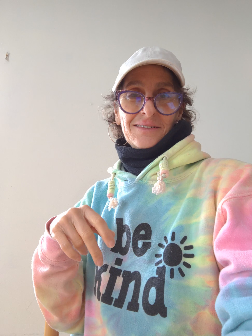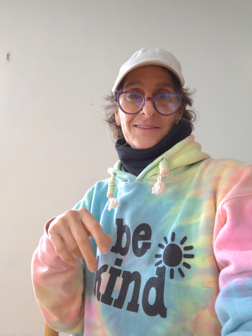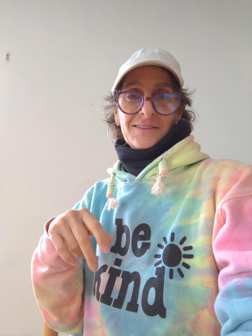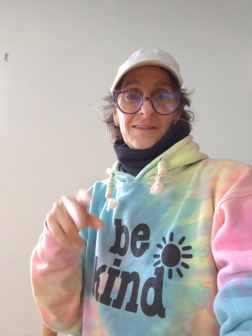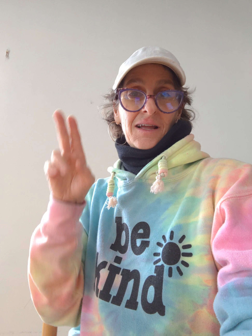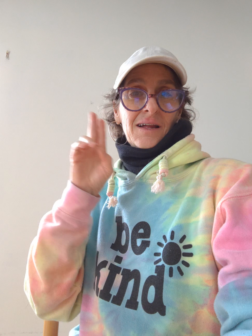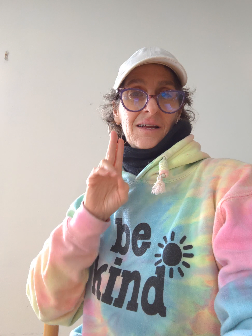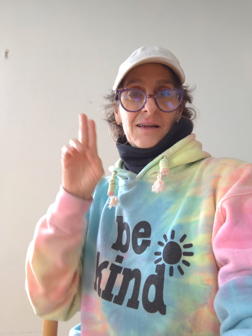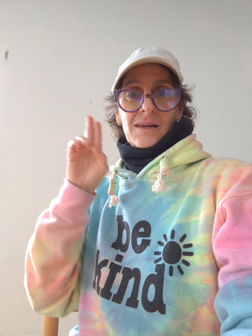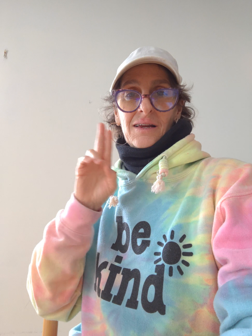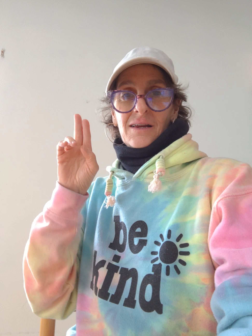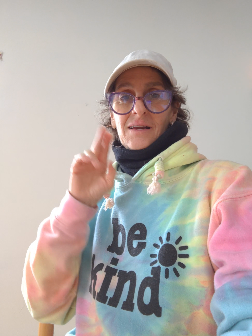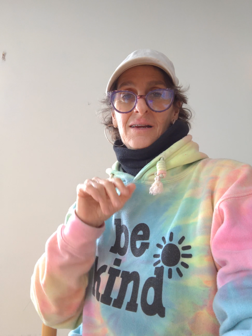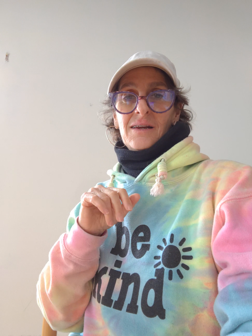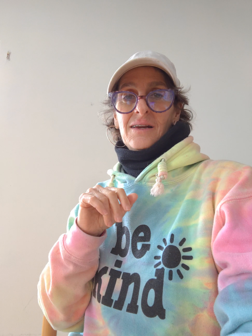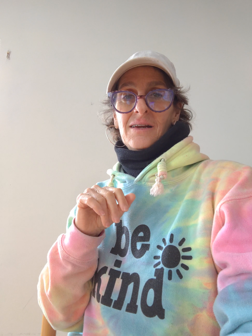uncle